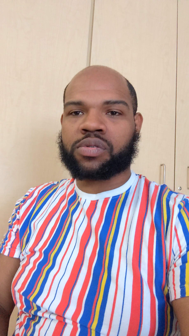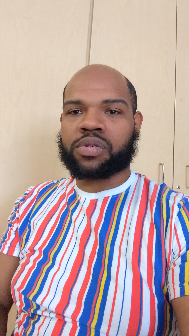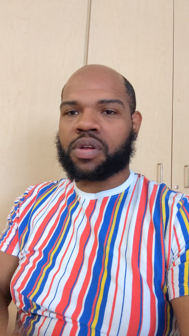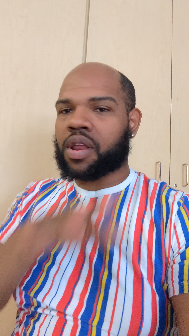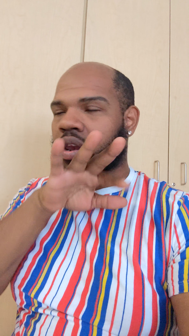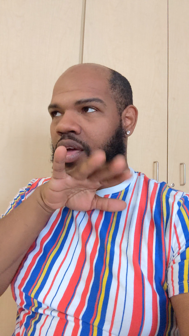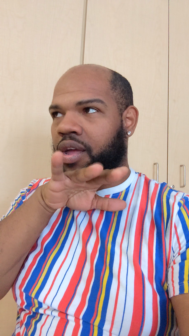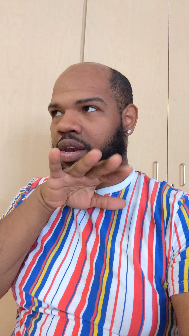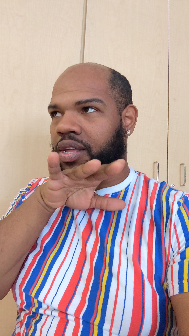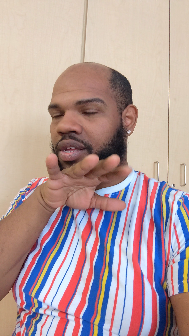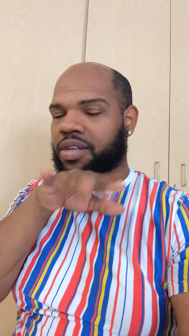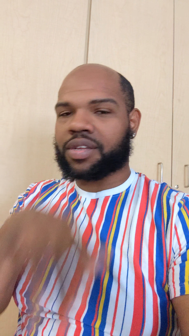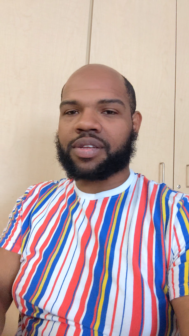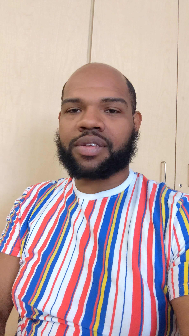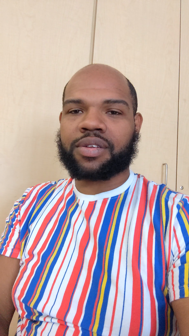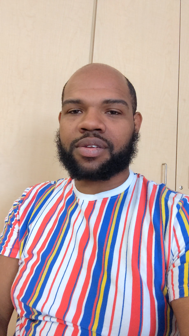naughty